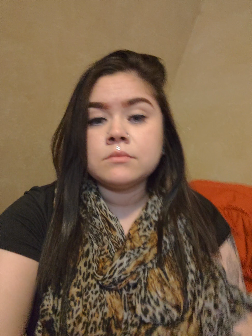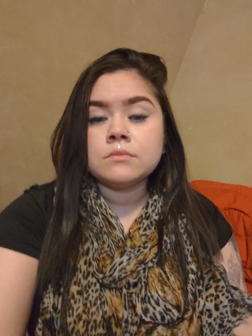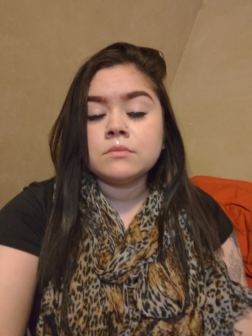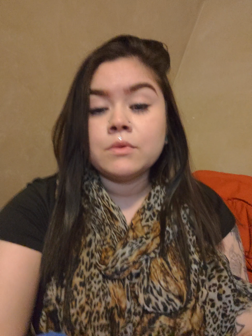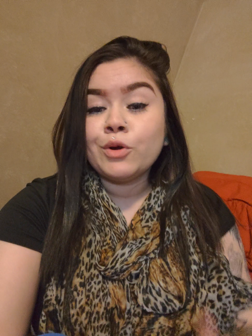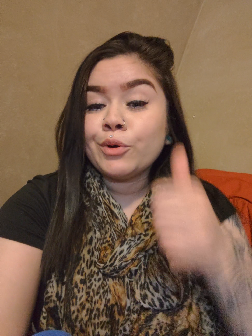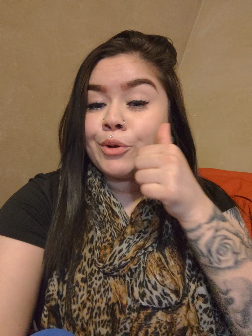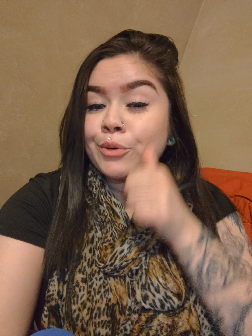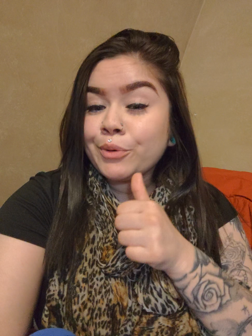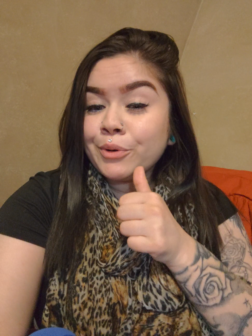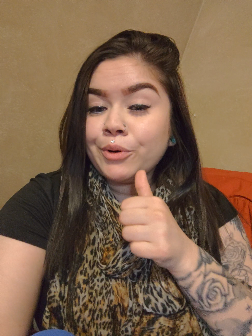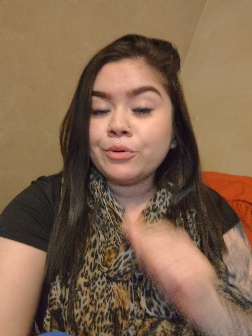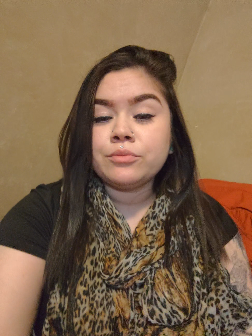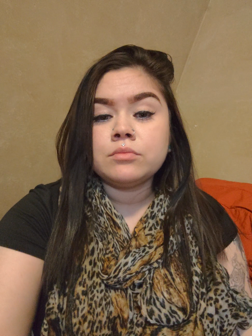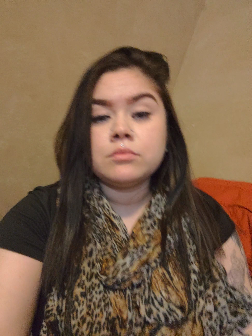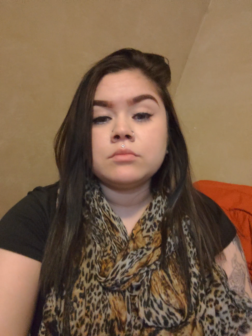girl